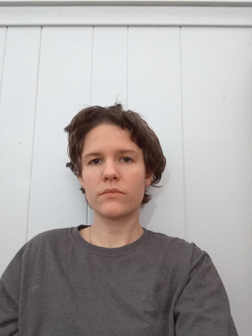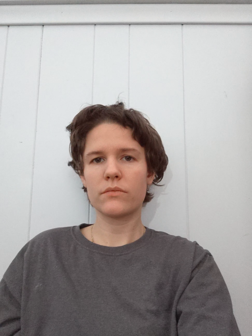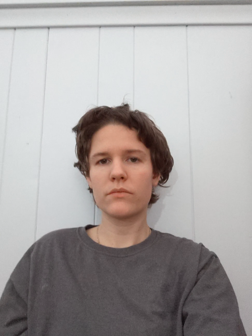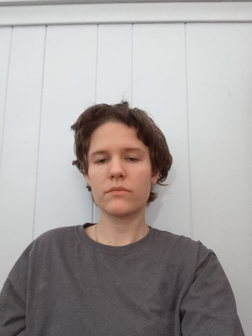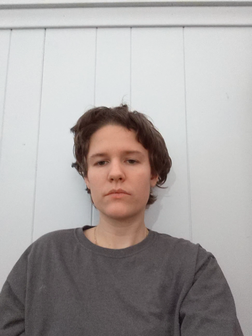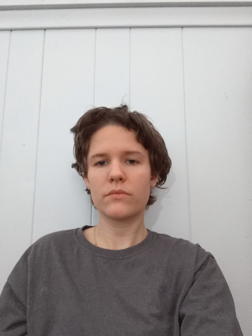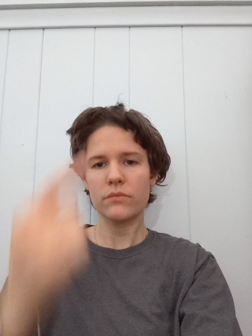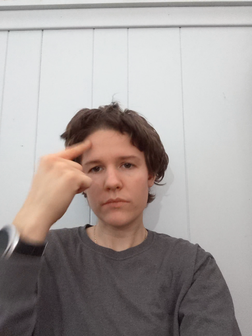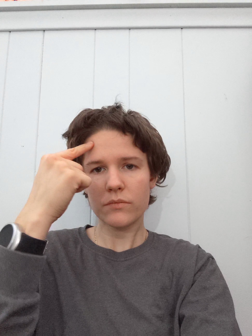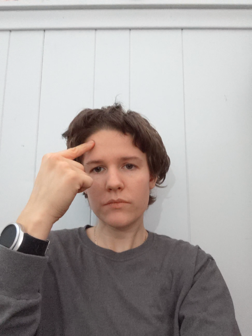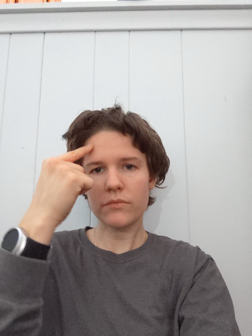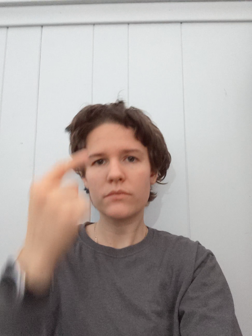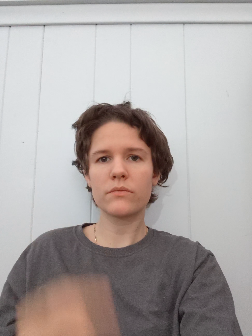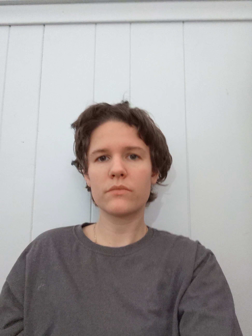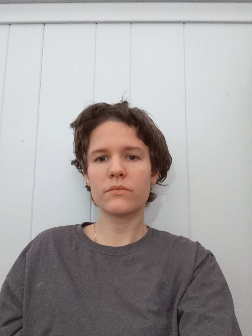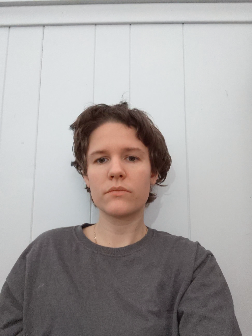think